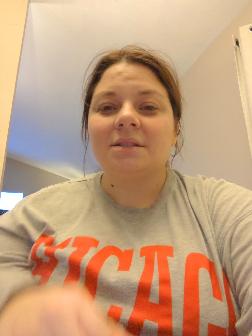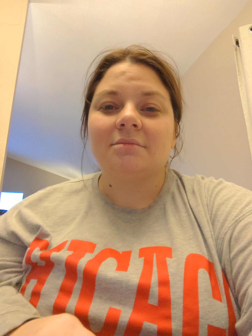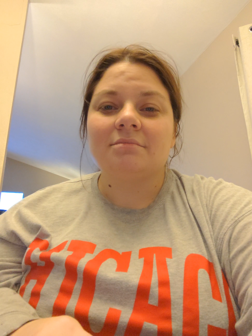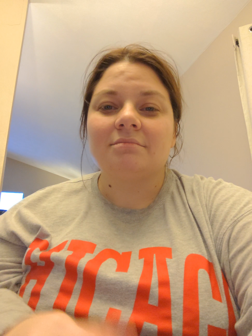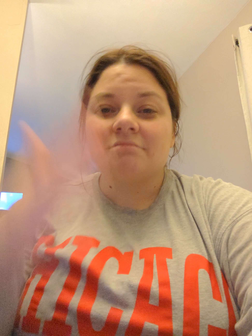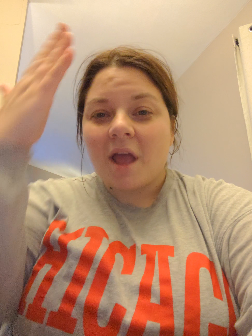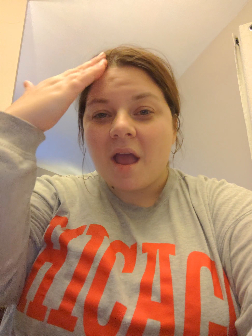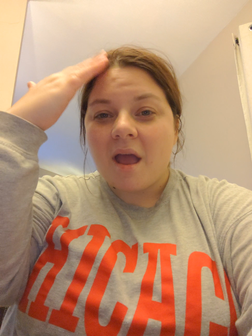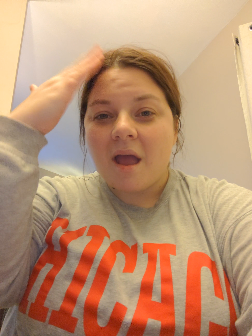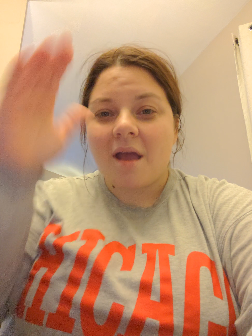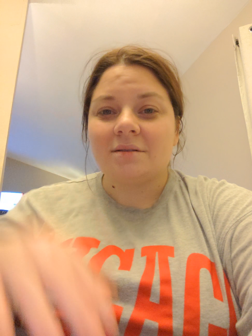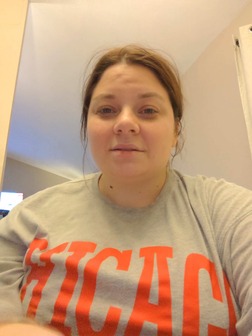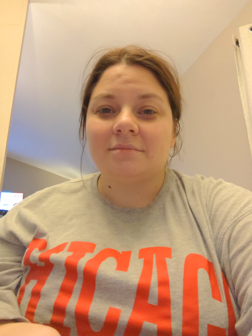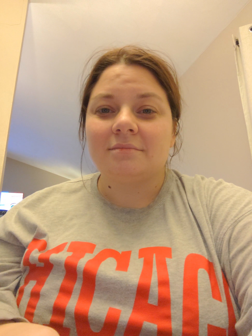hat